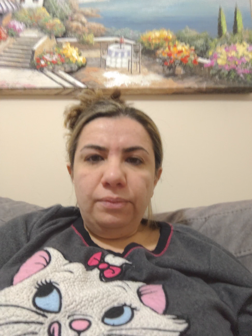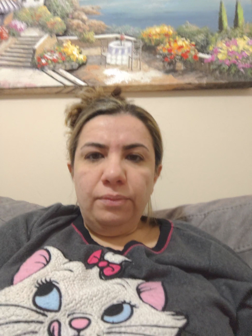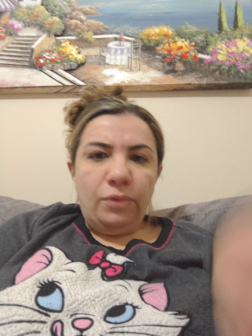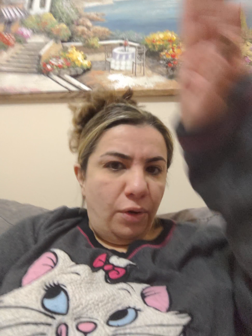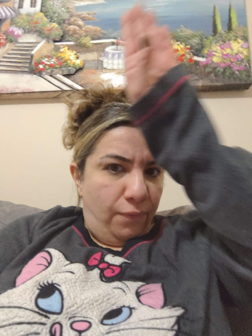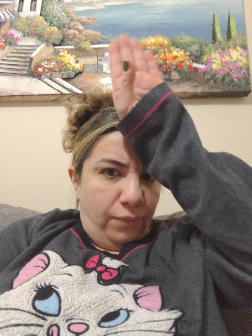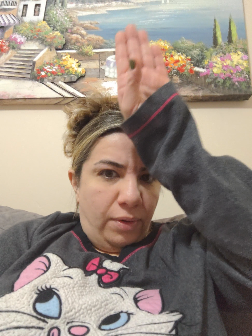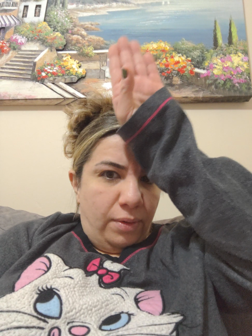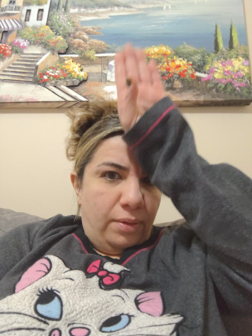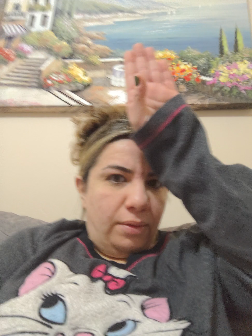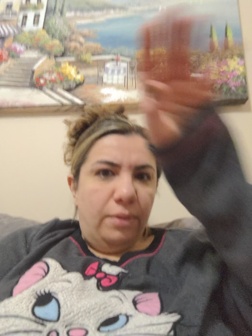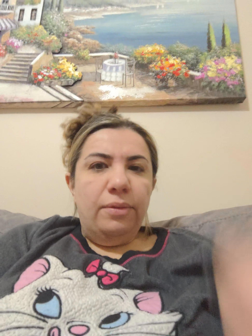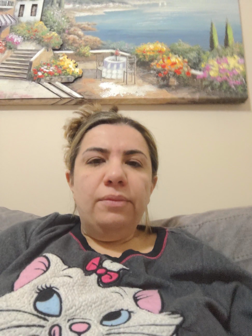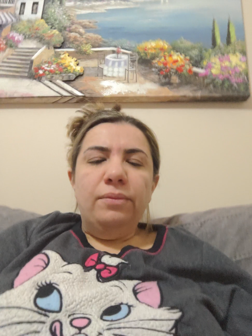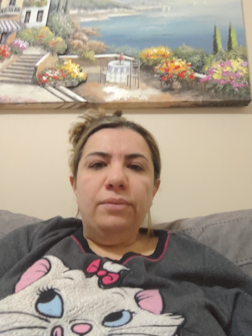fireman